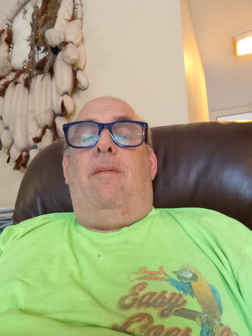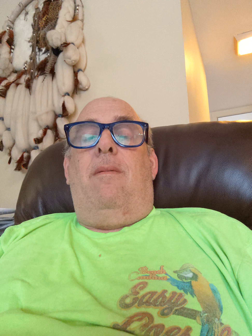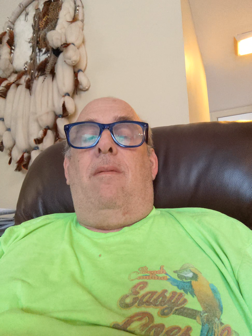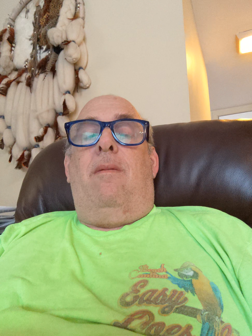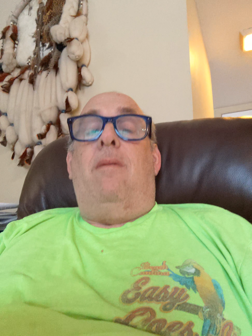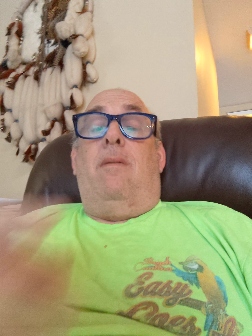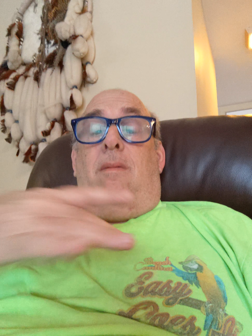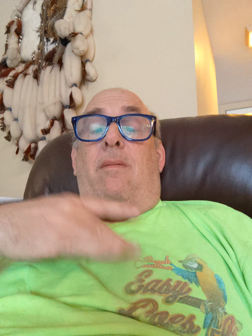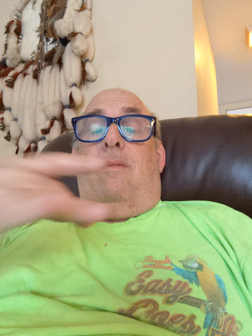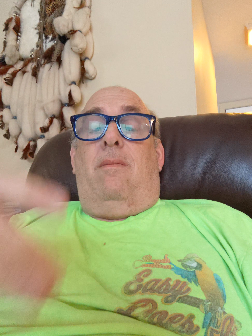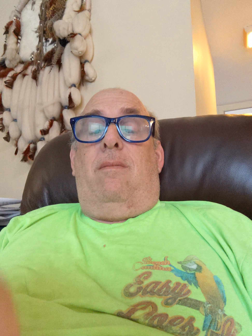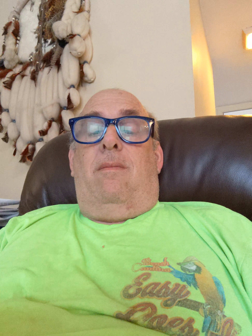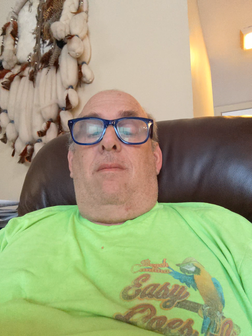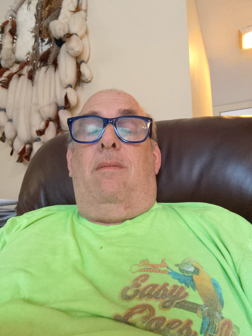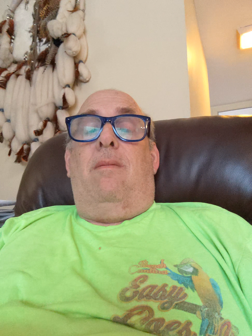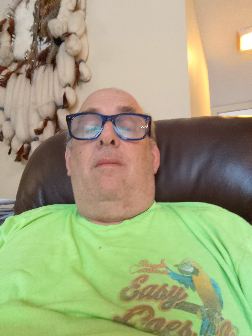like